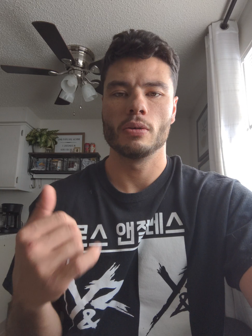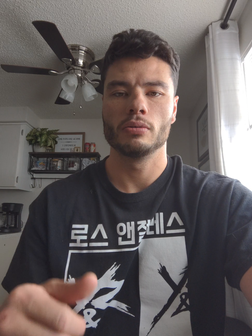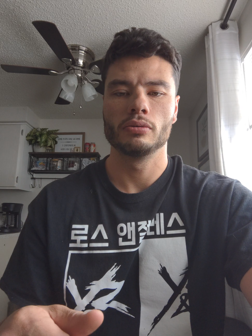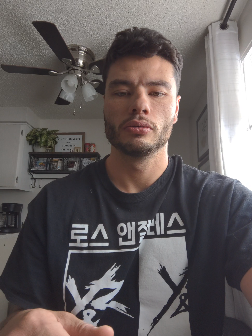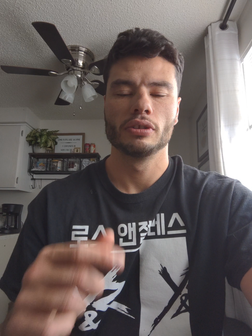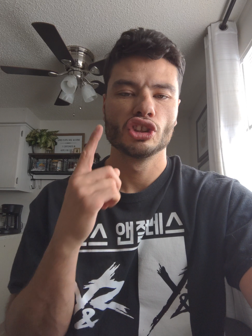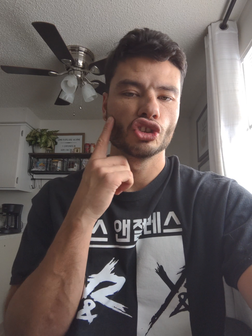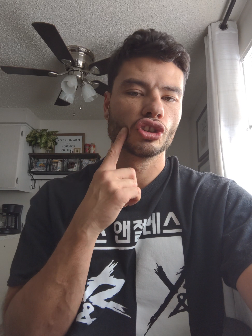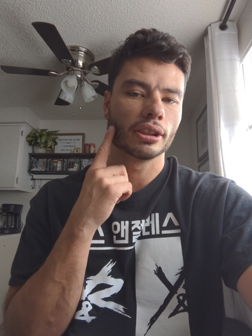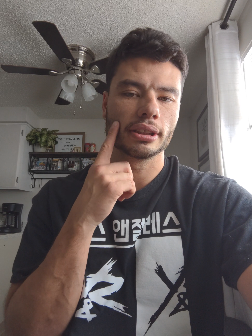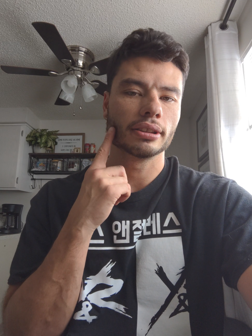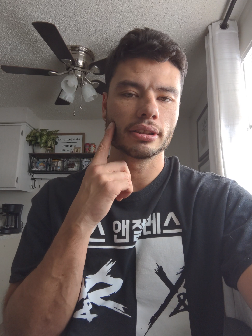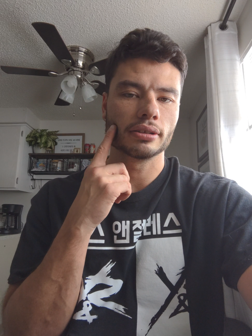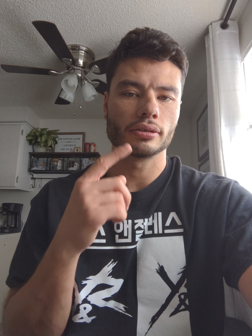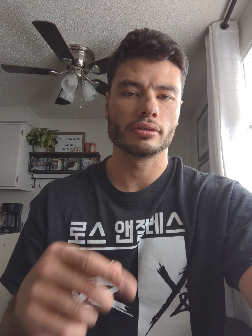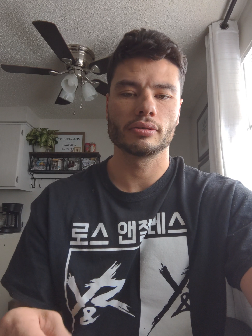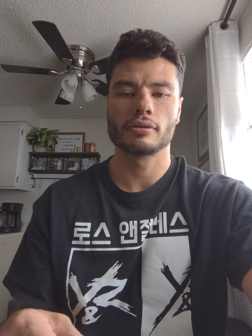cheek